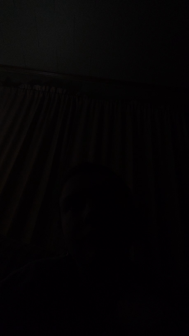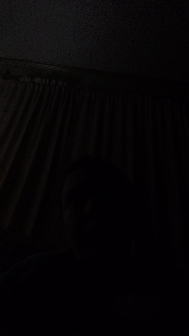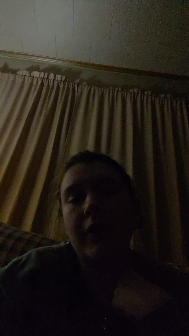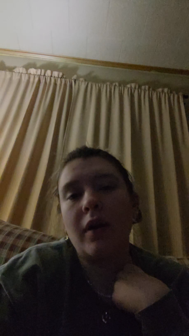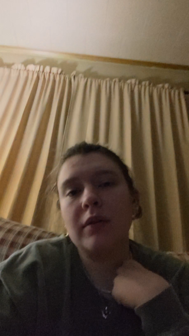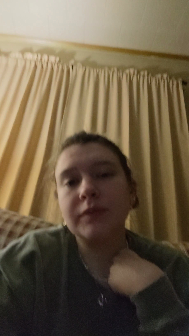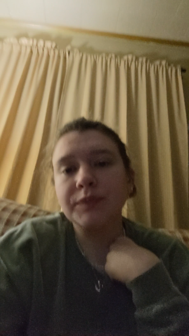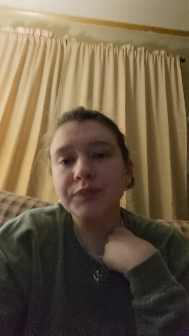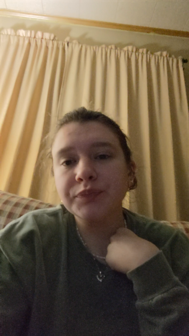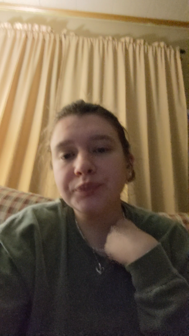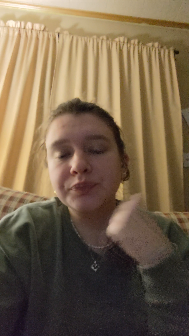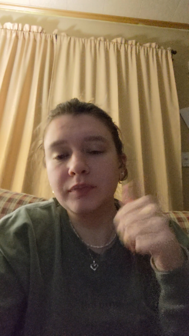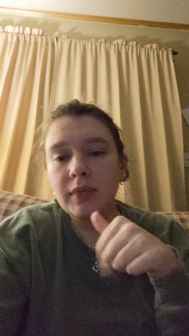lick